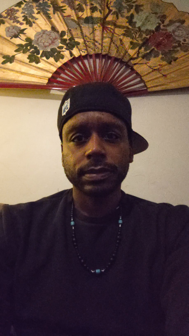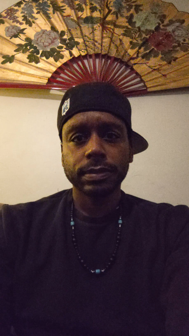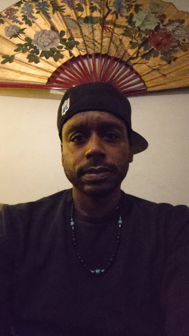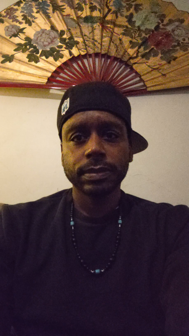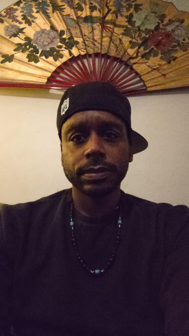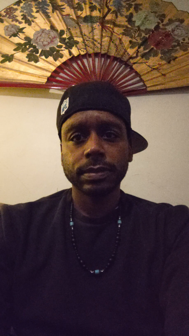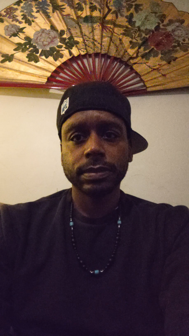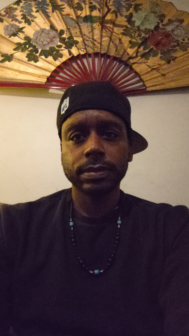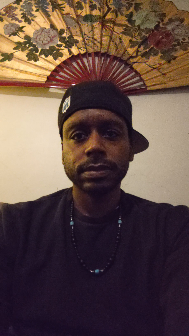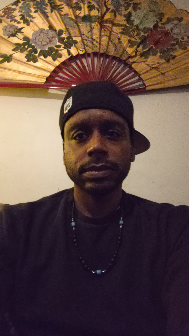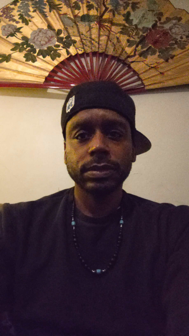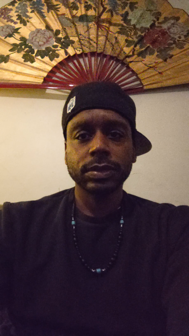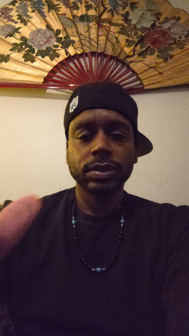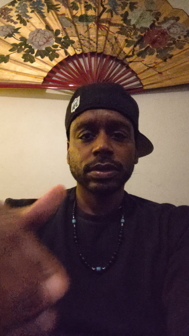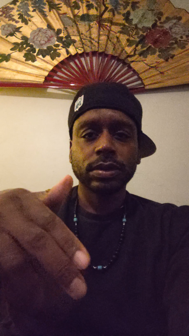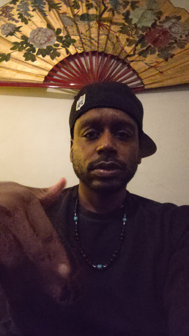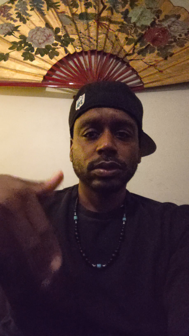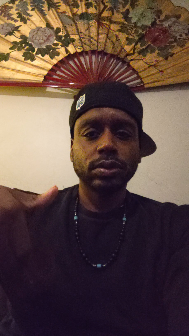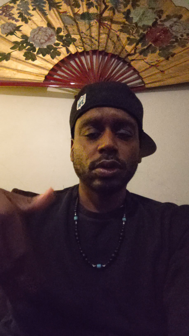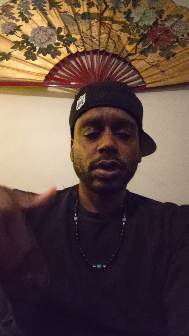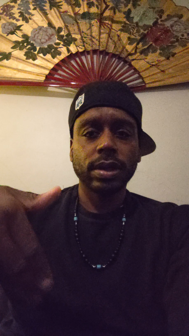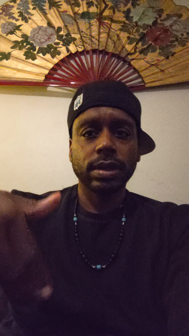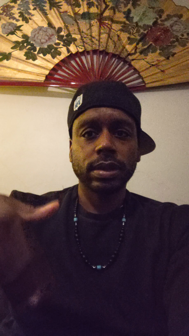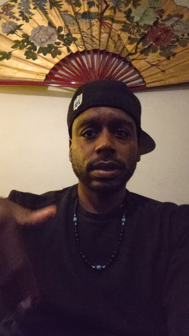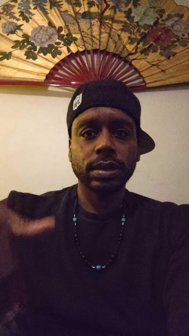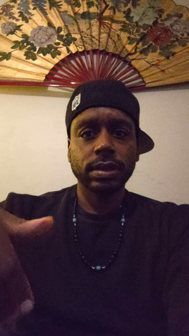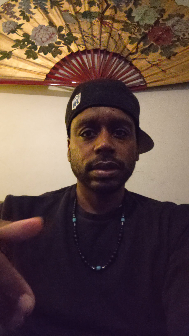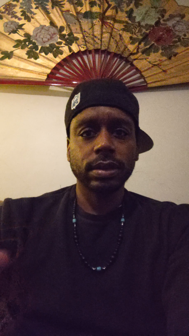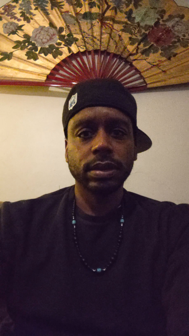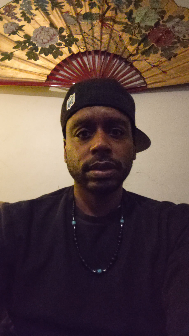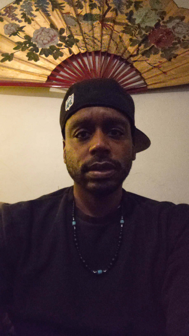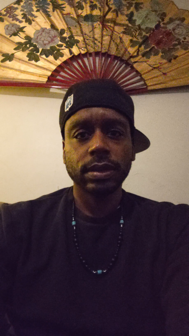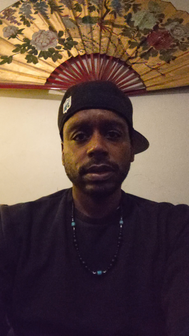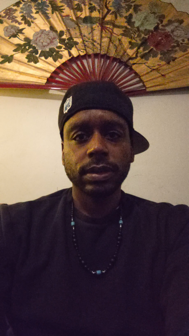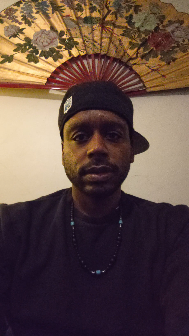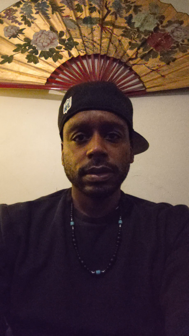shorts